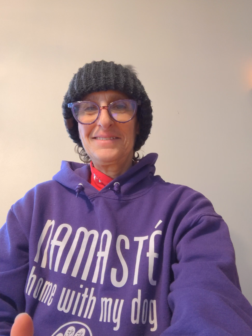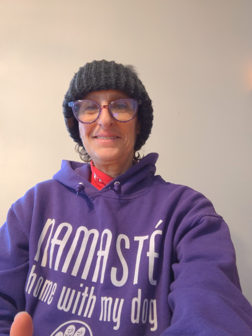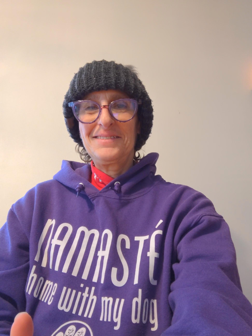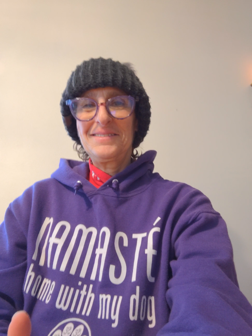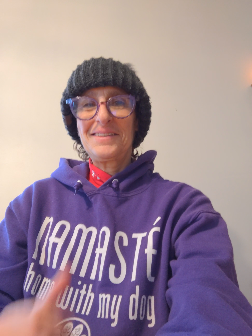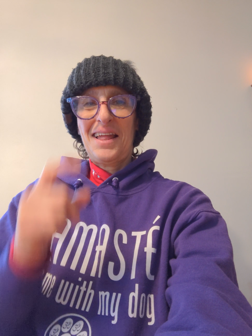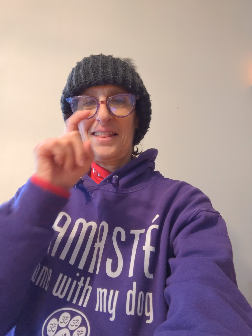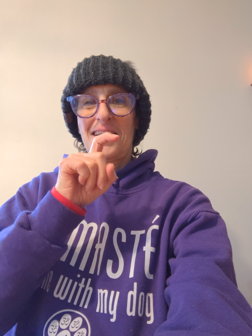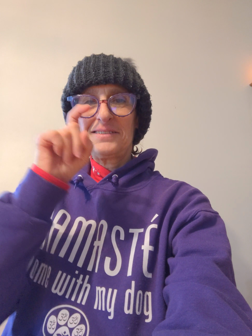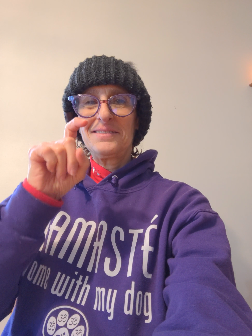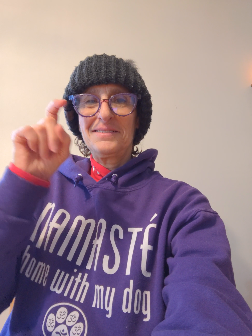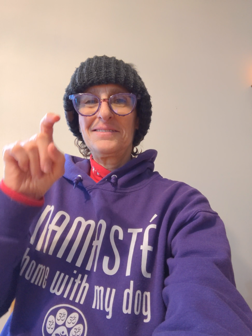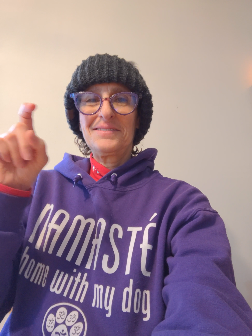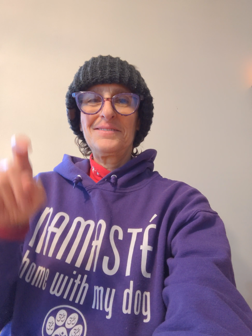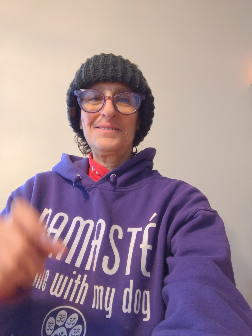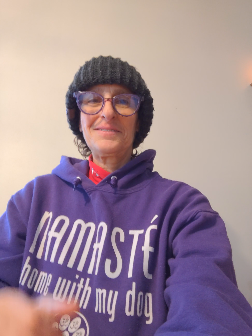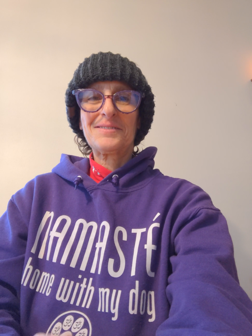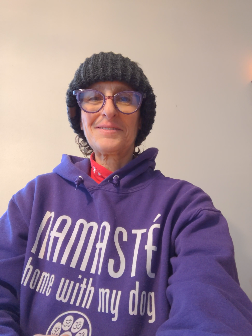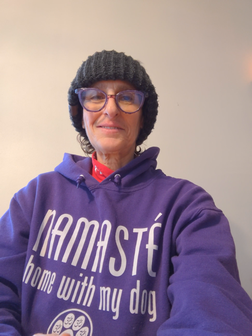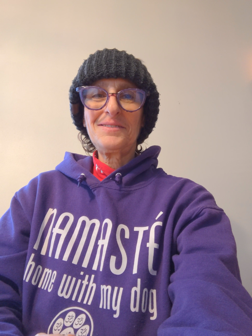closet